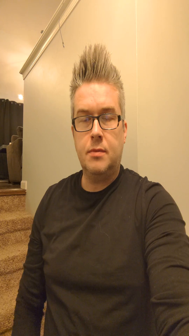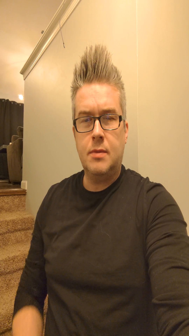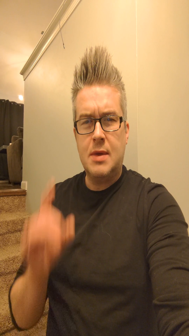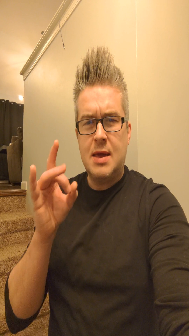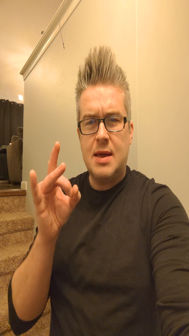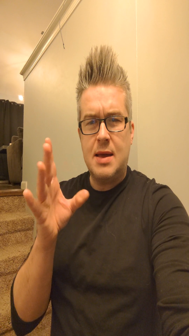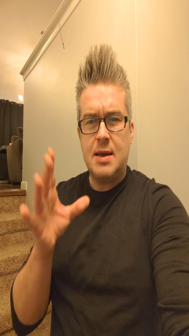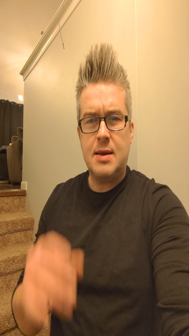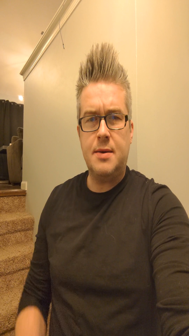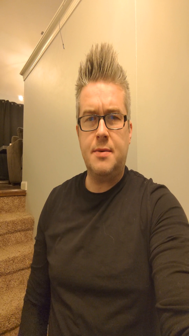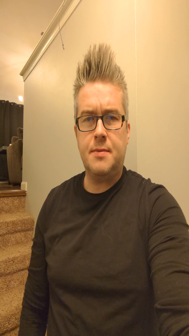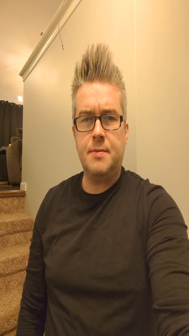hate